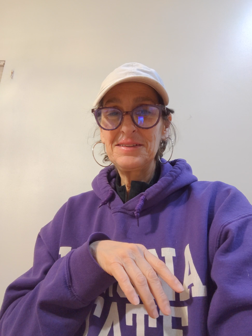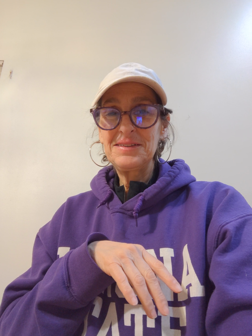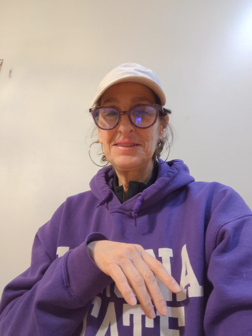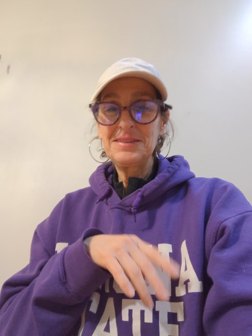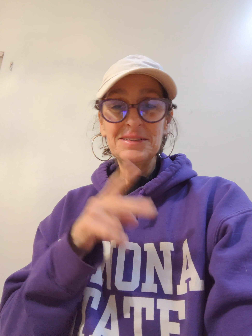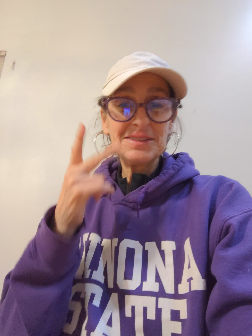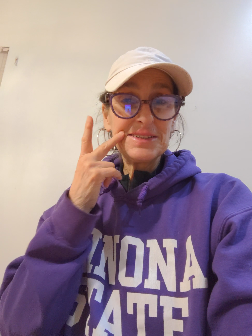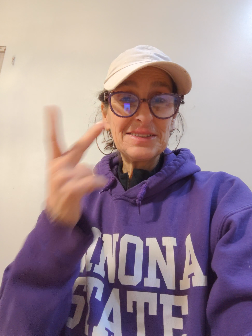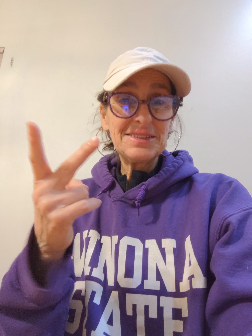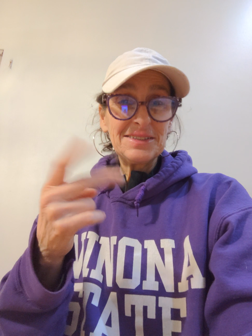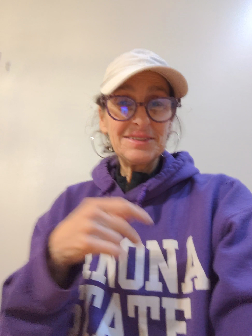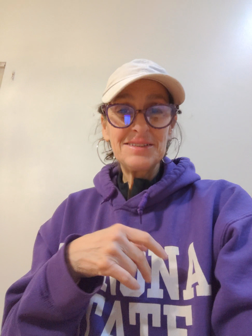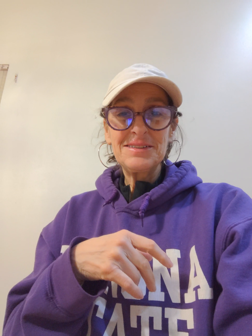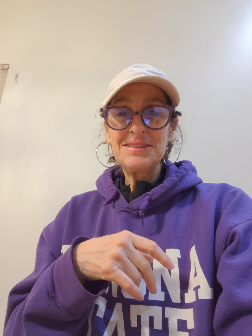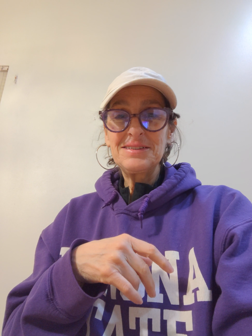see